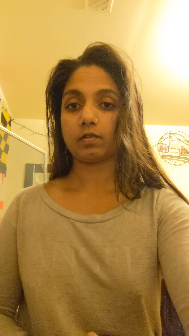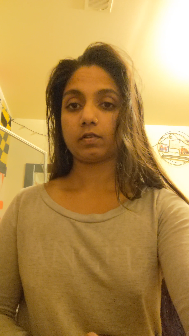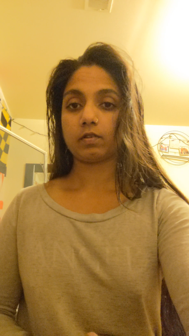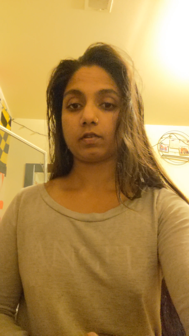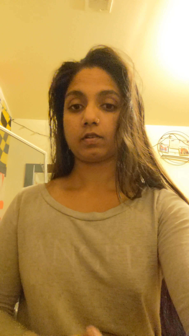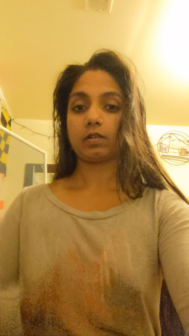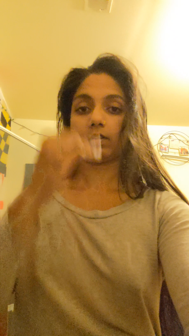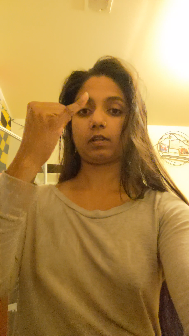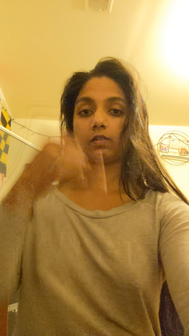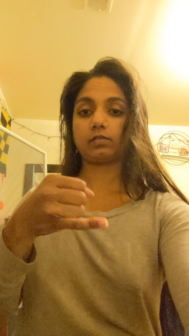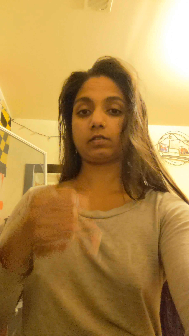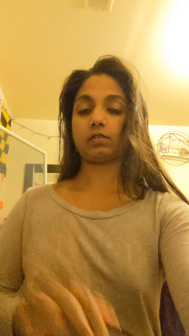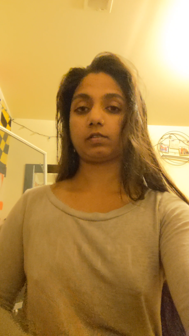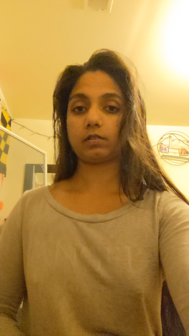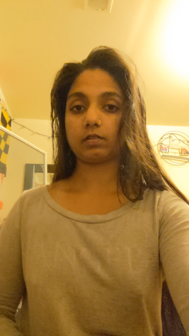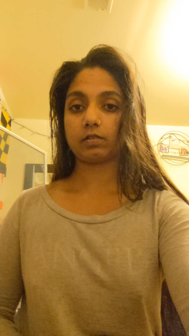last